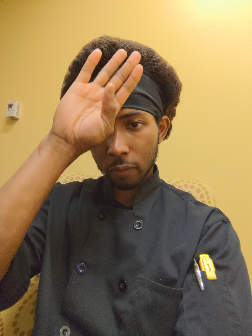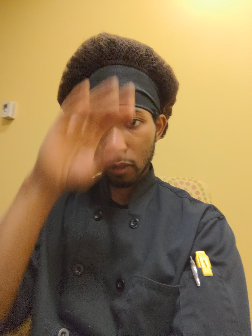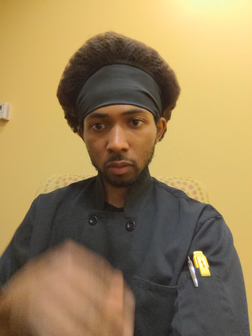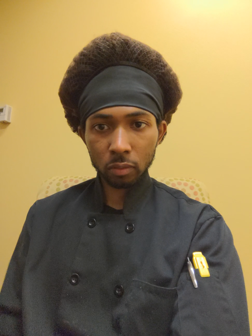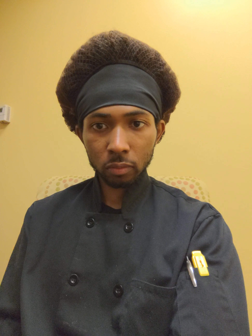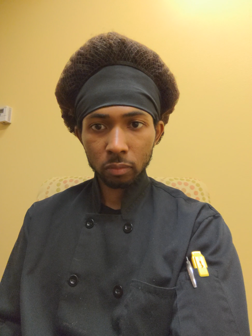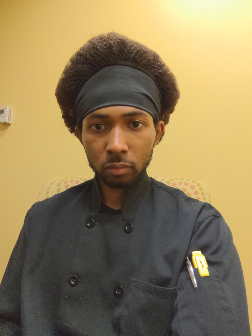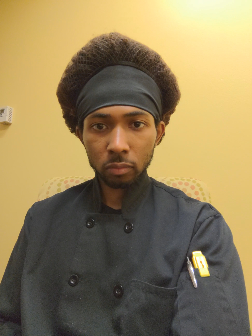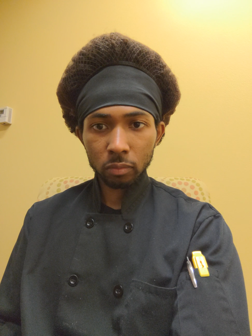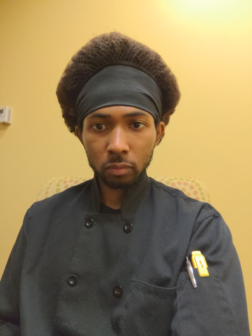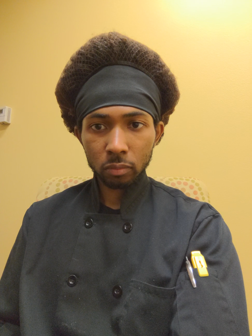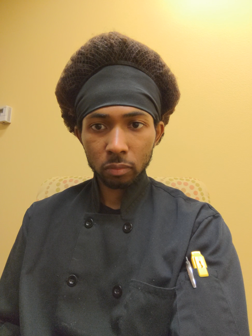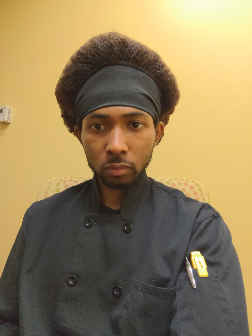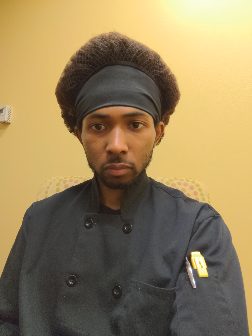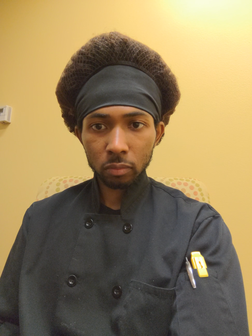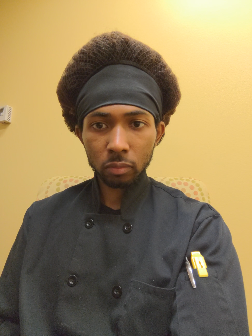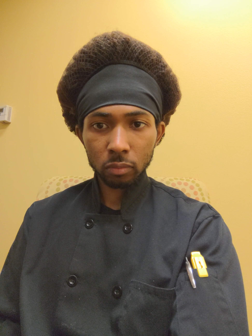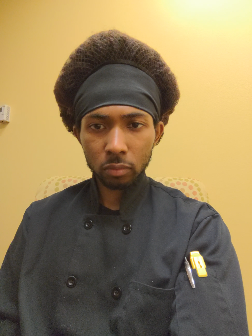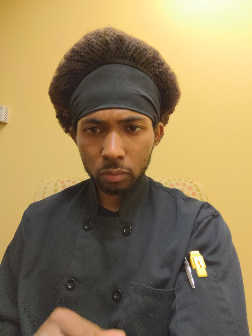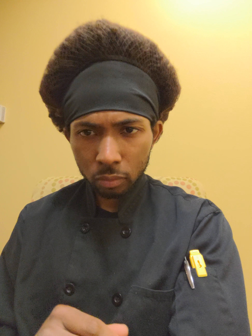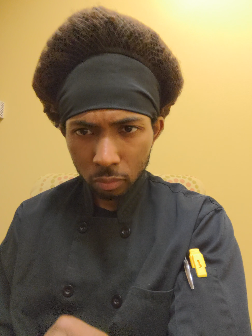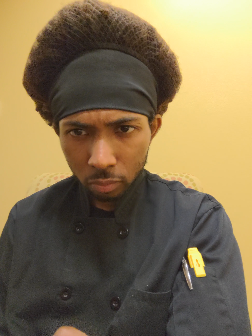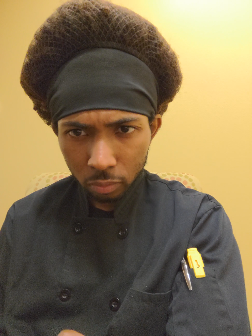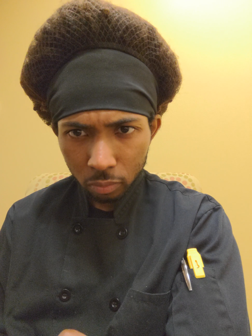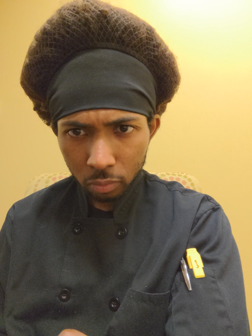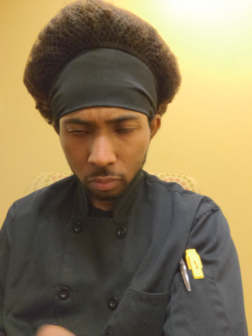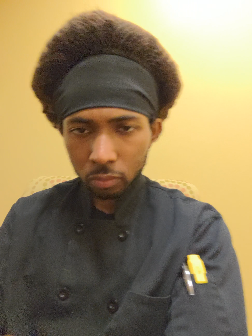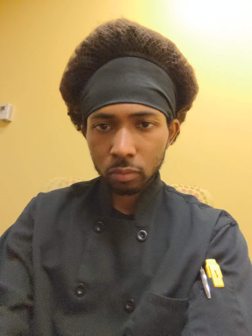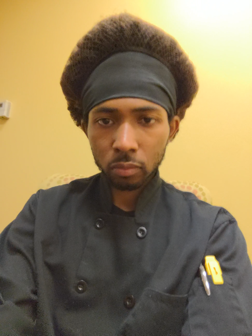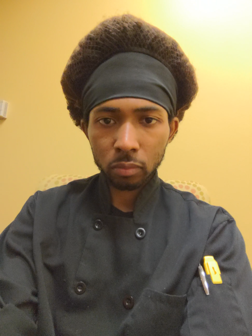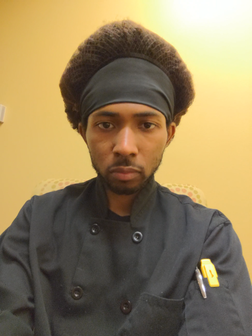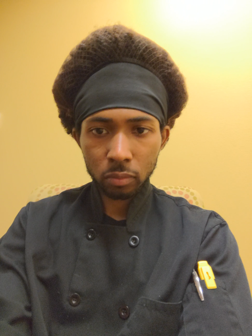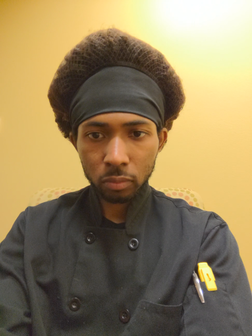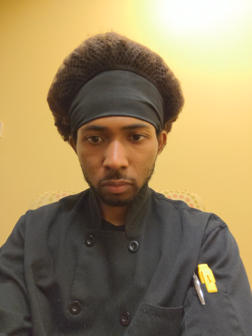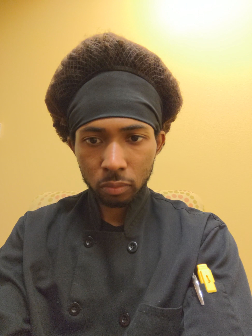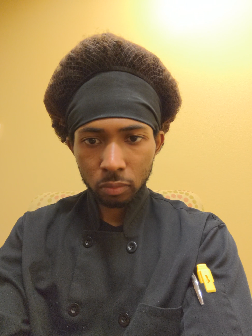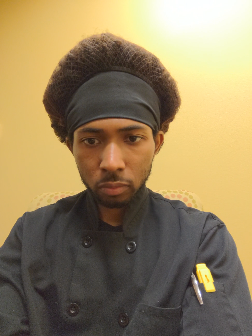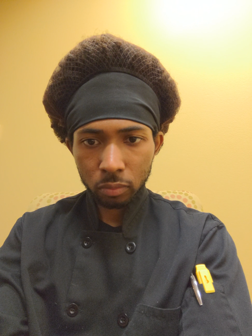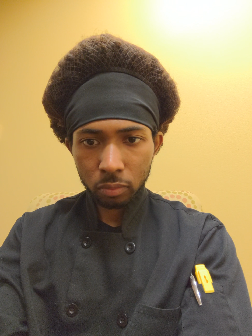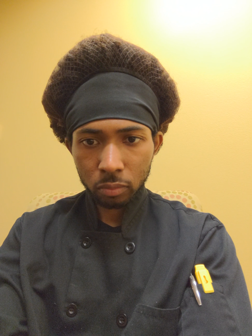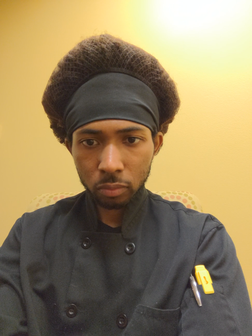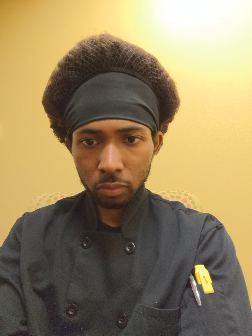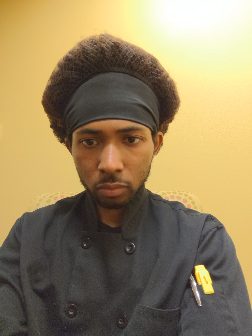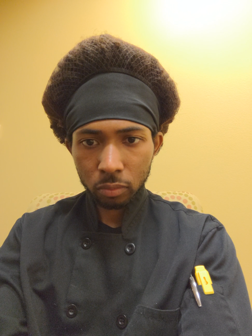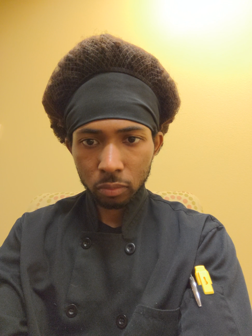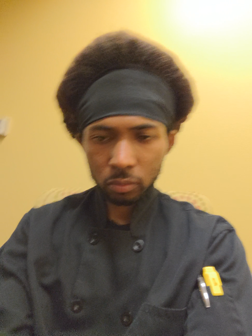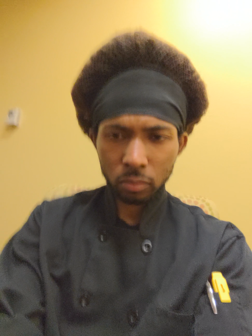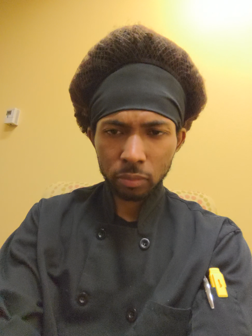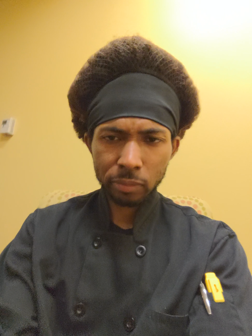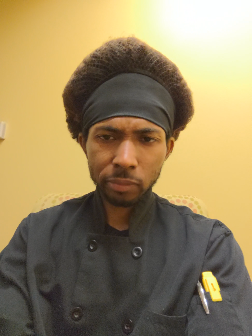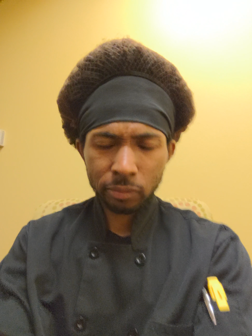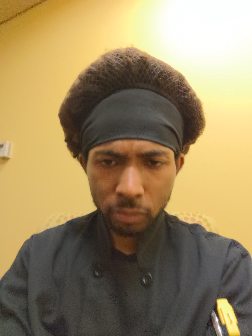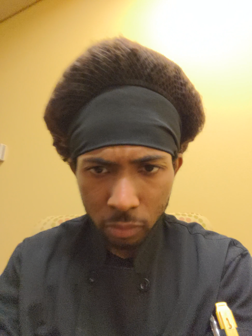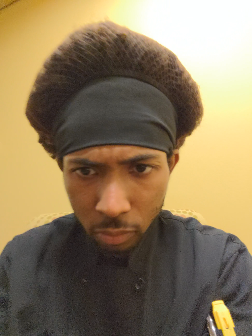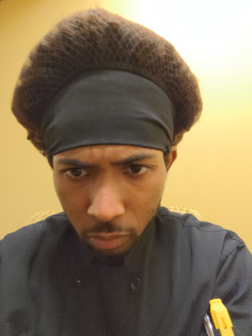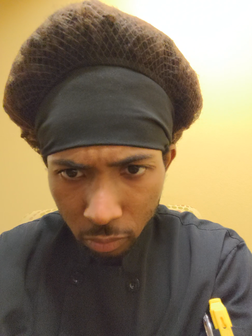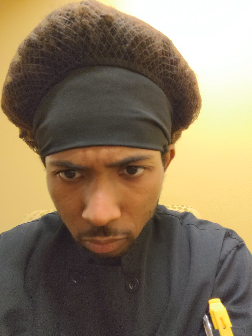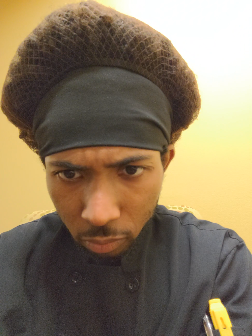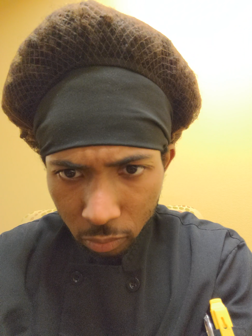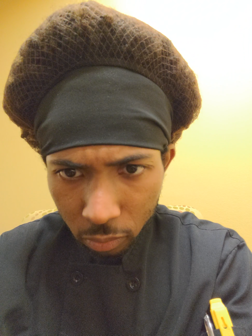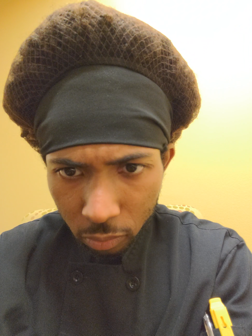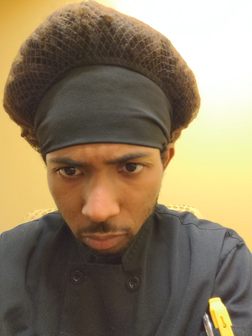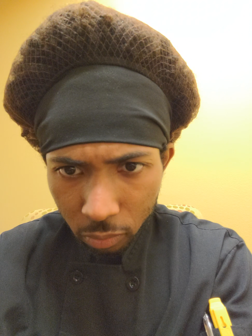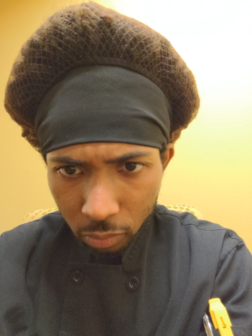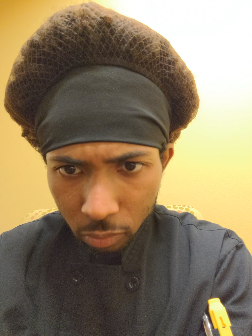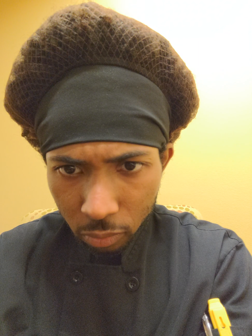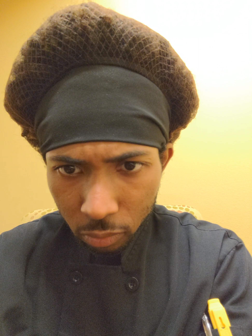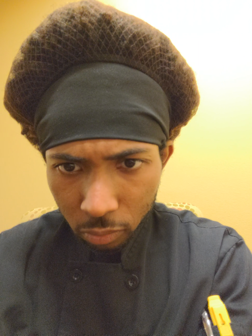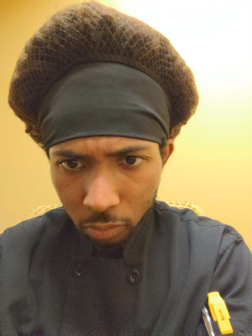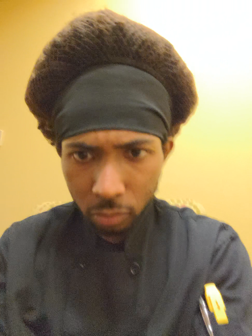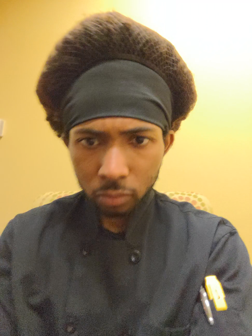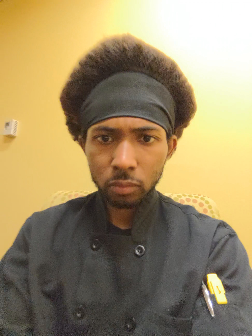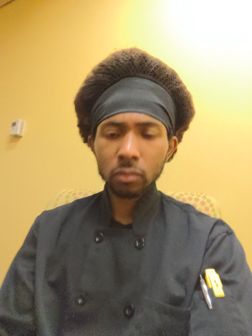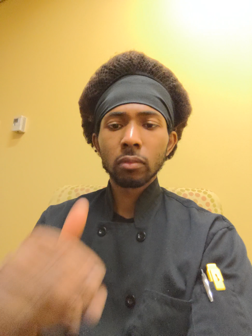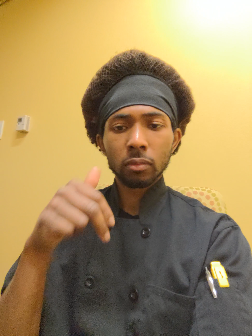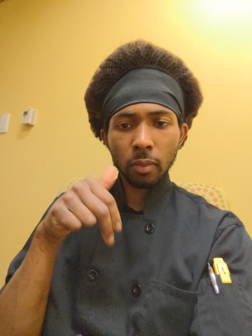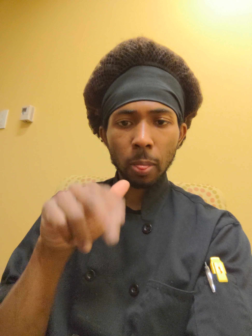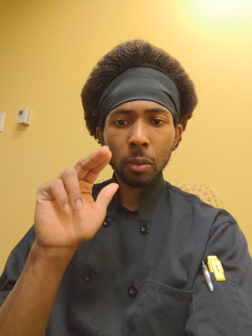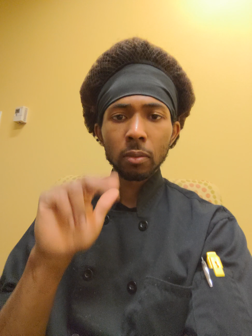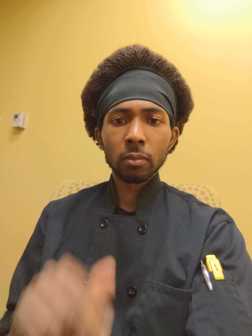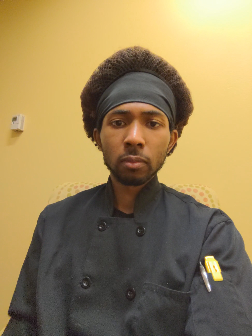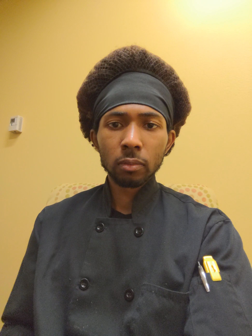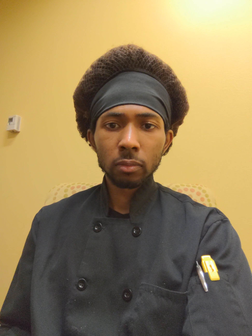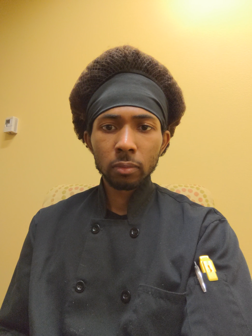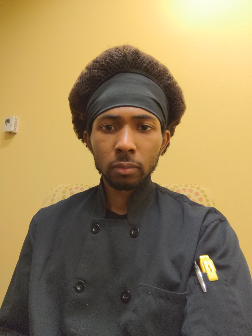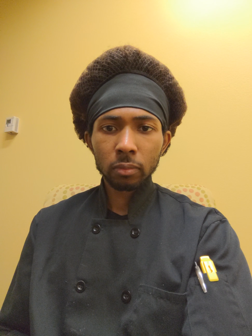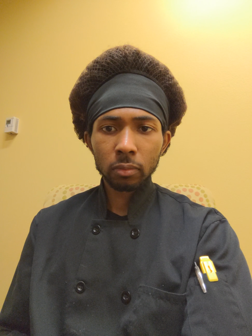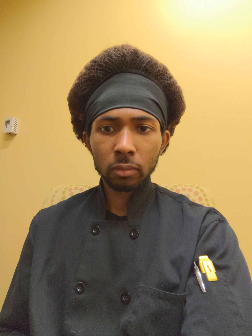lick